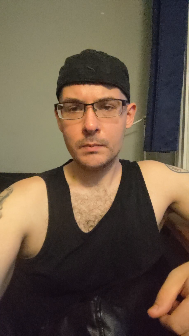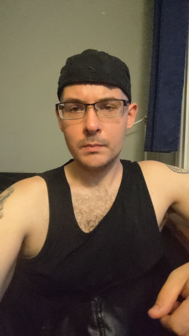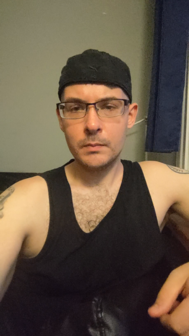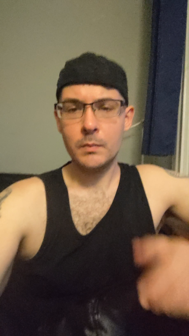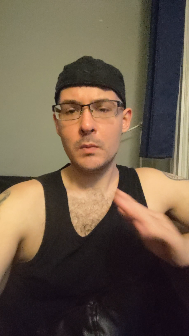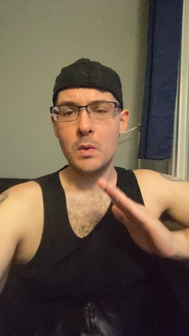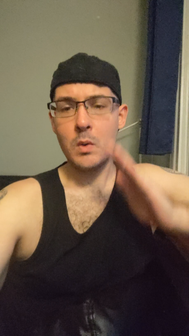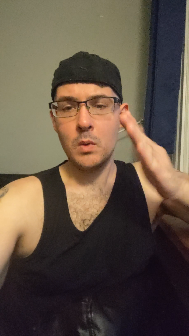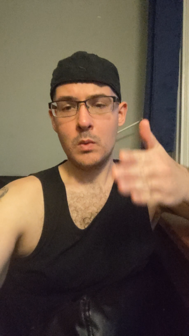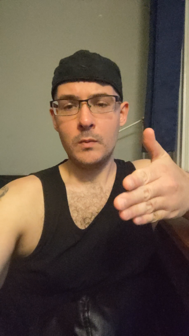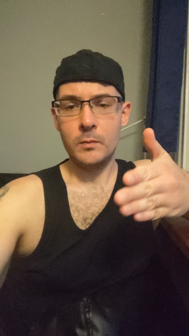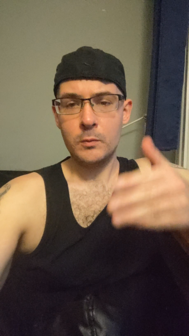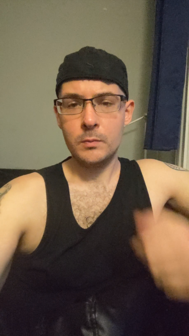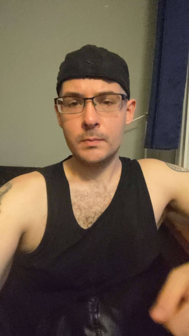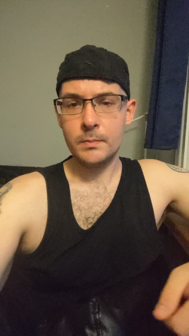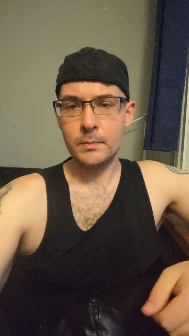over